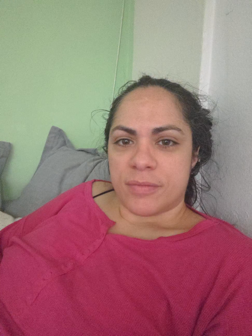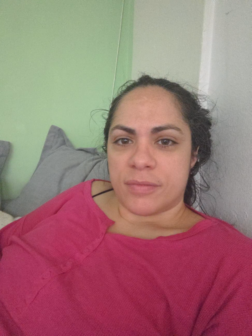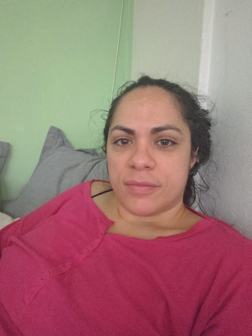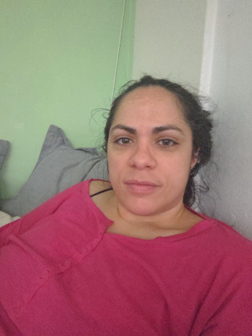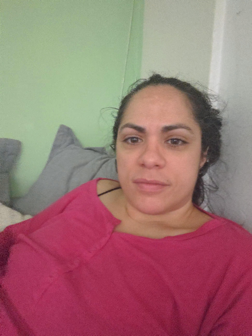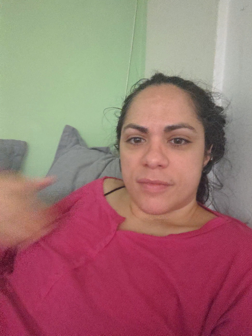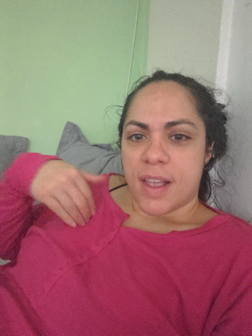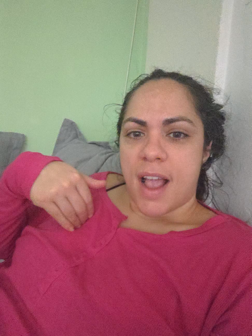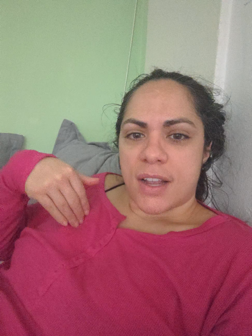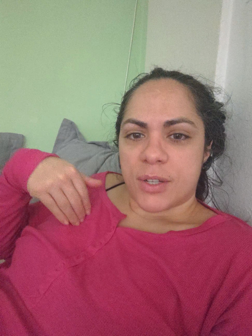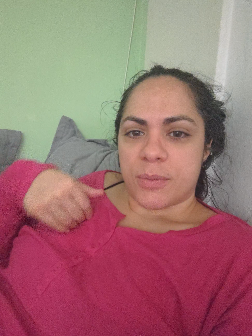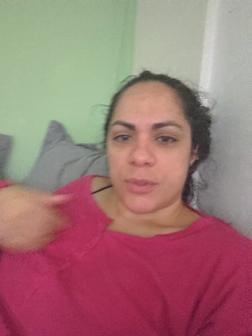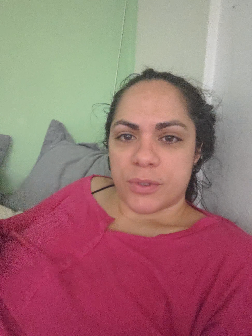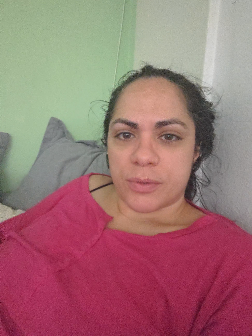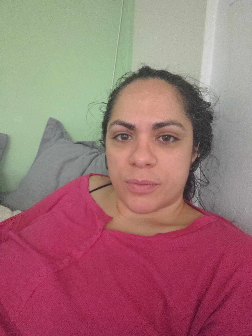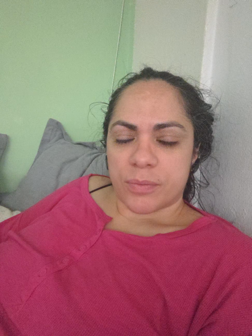animal